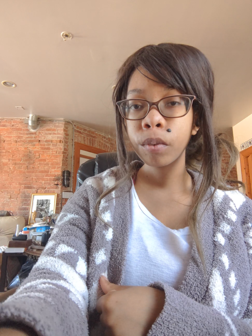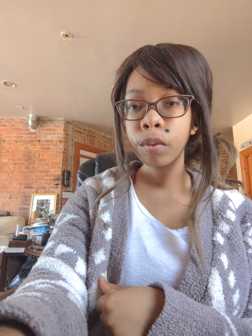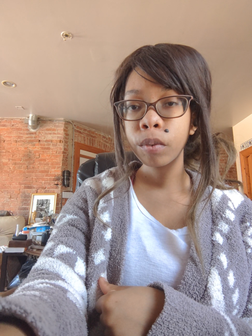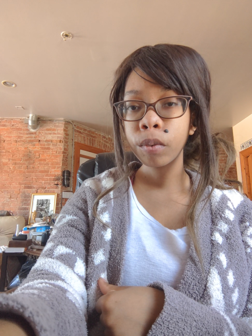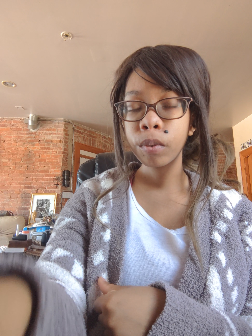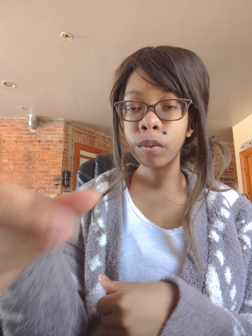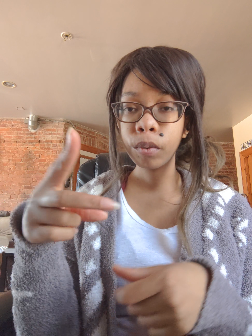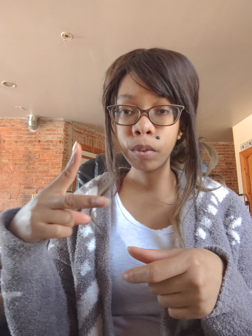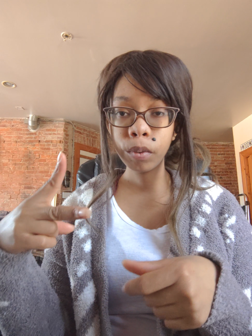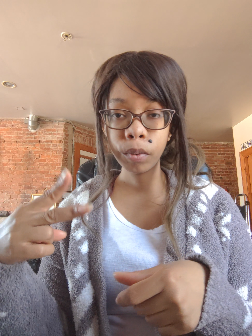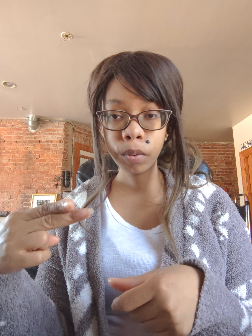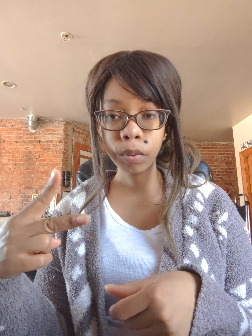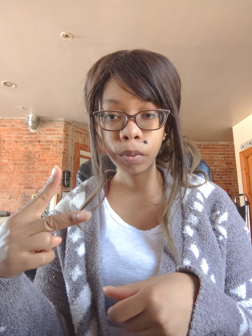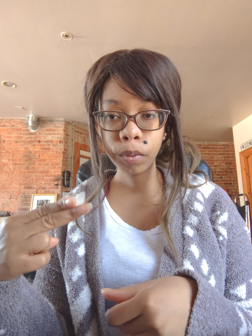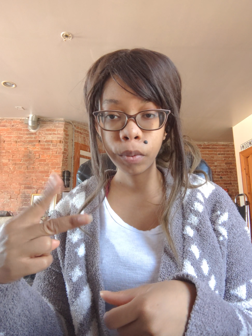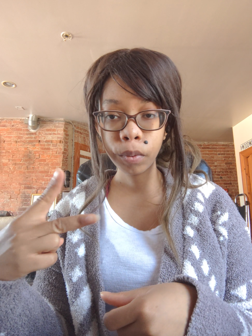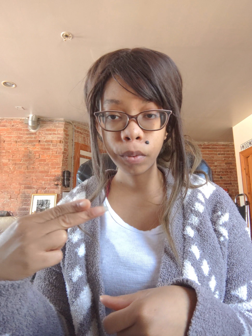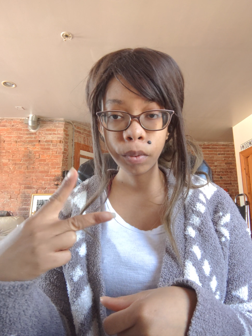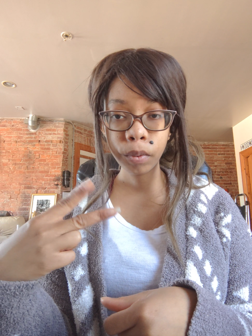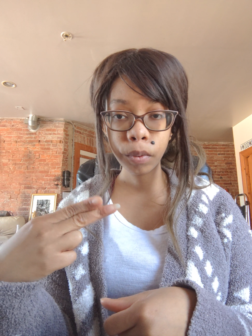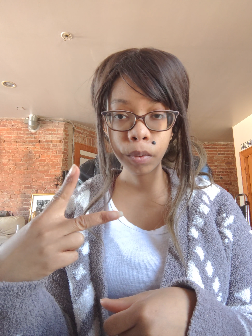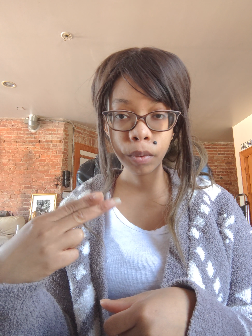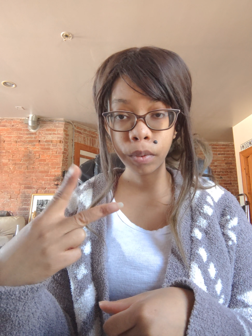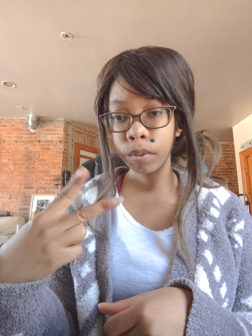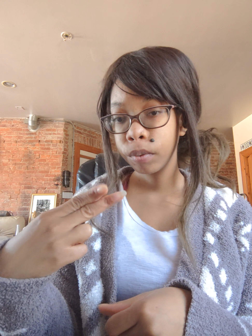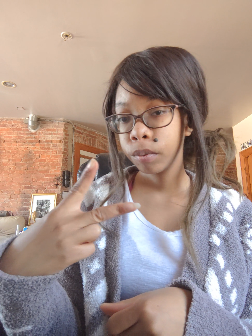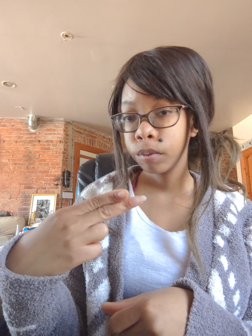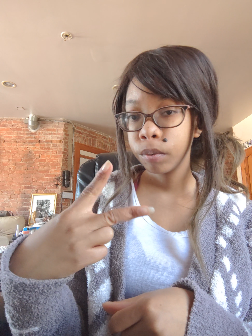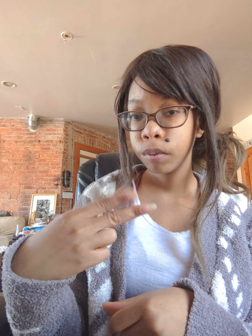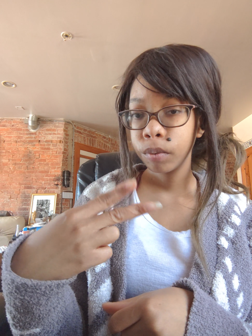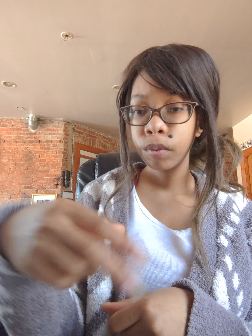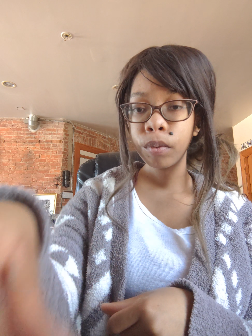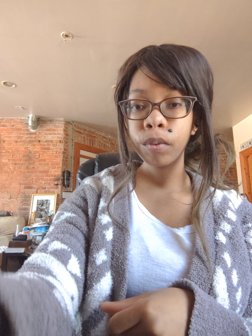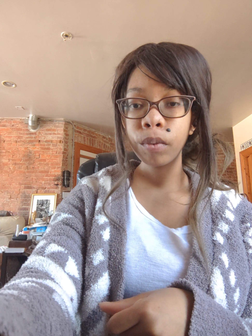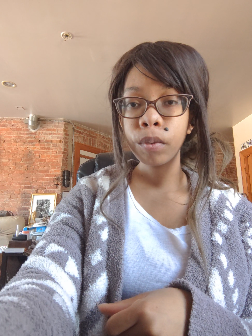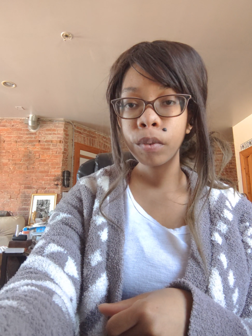scissors